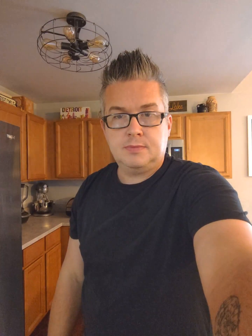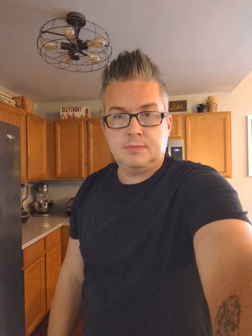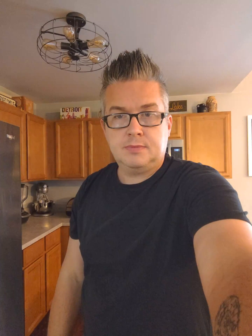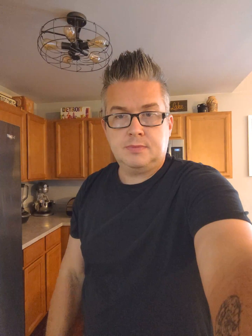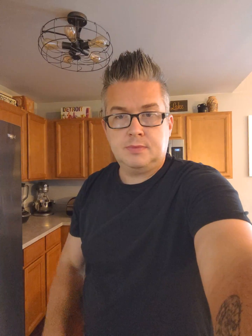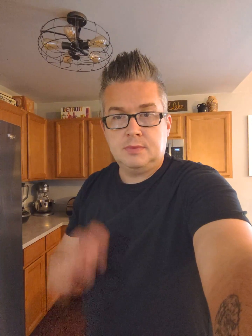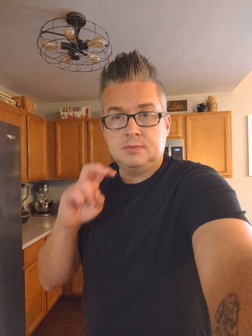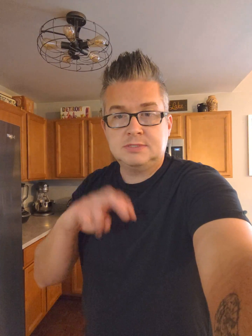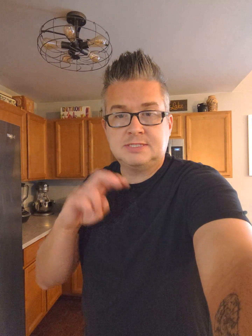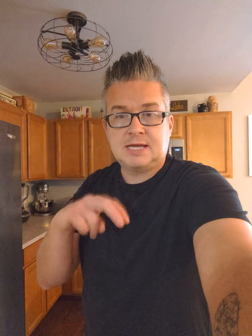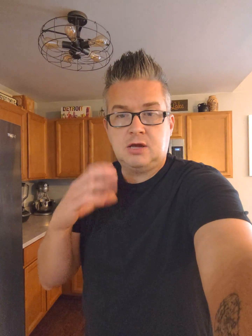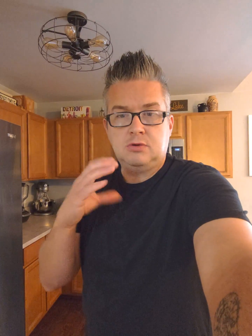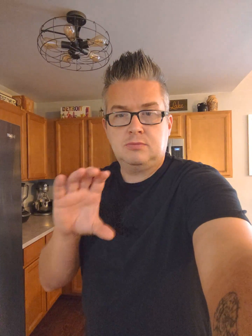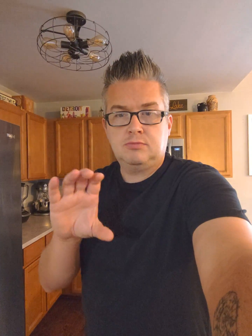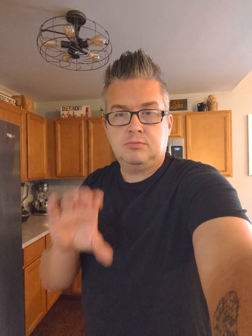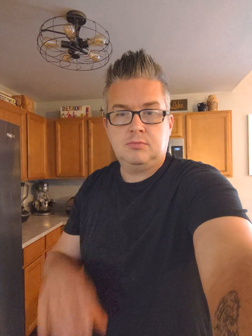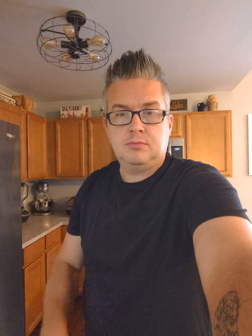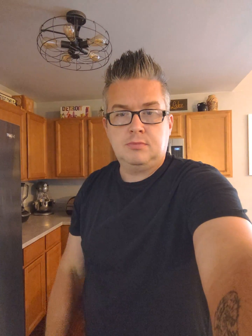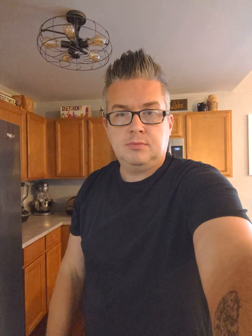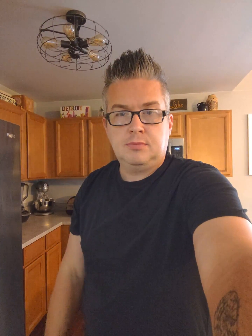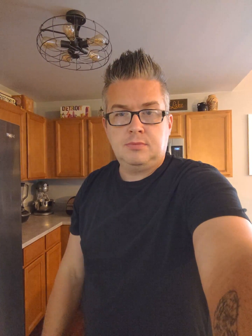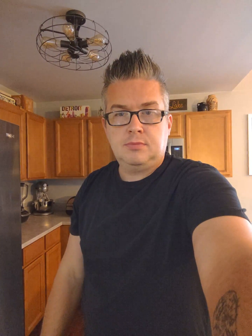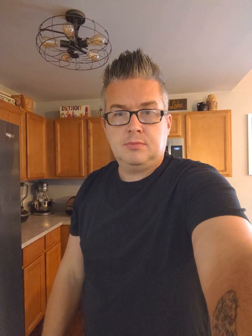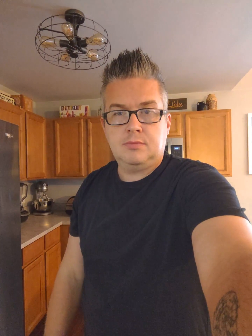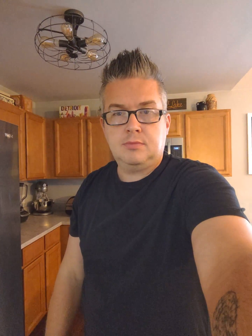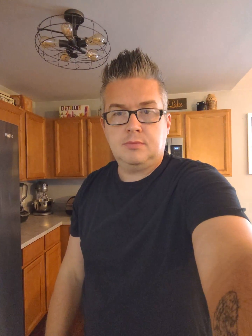potato chip